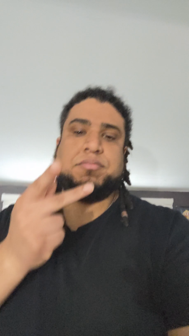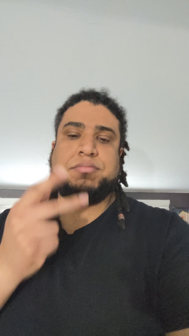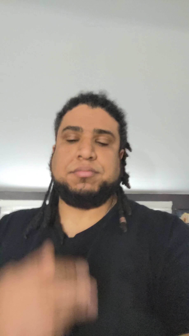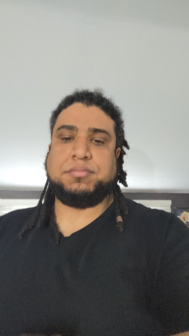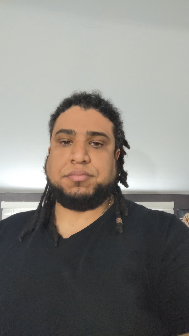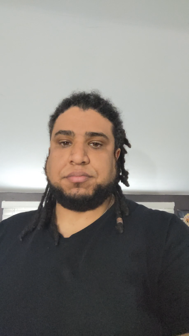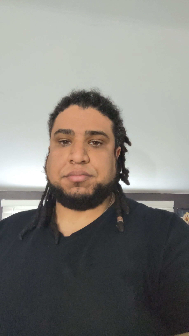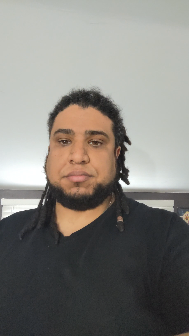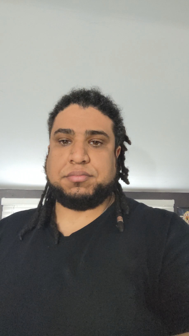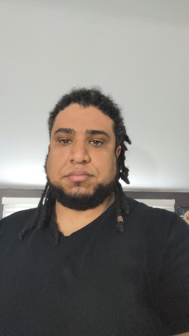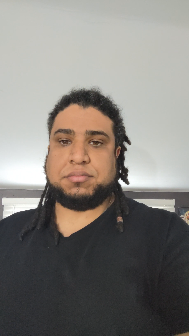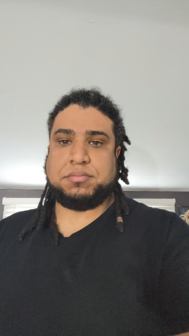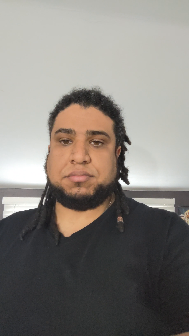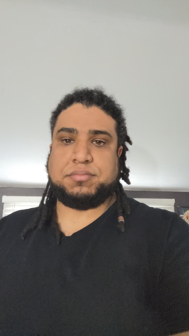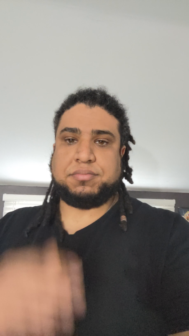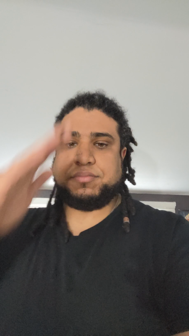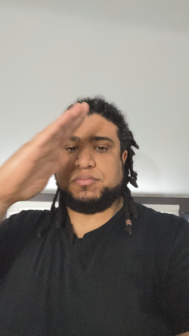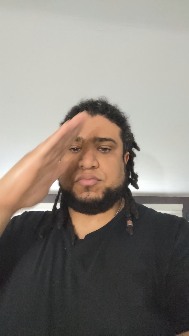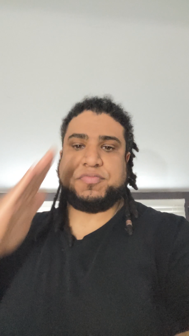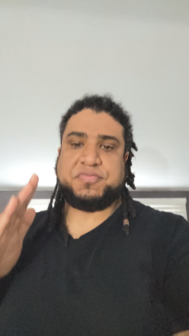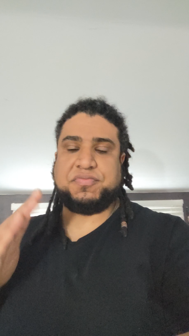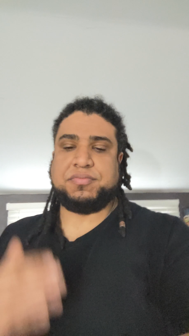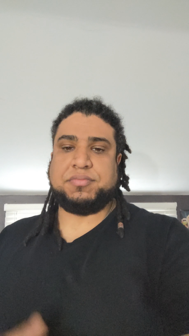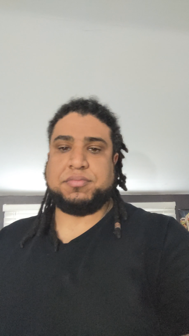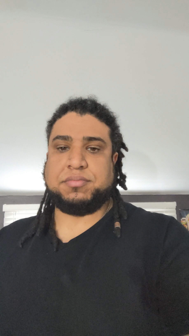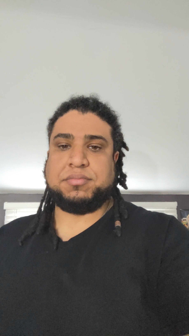roof